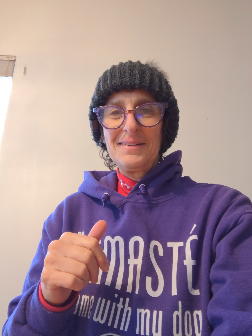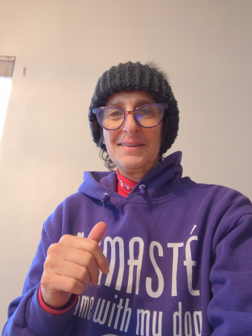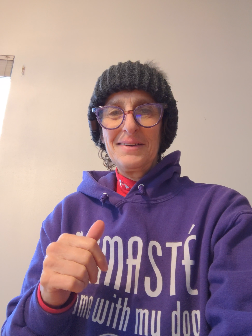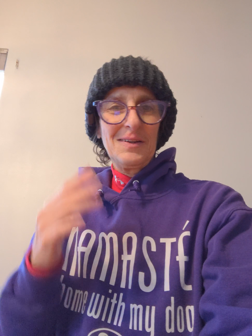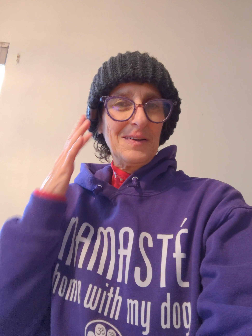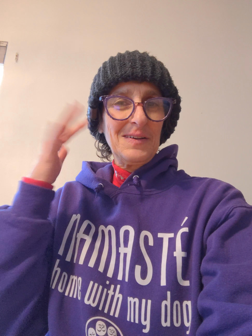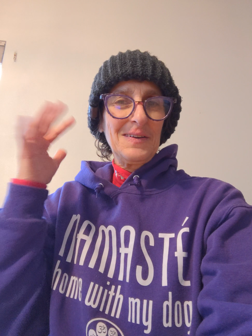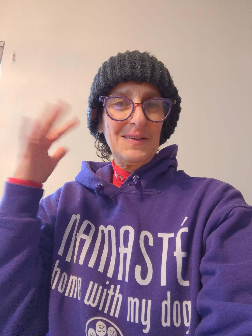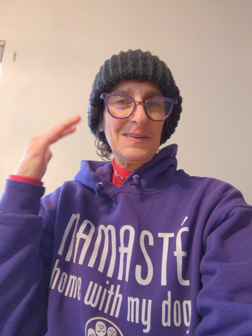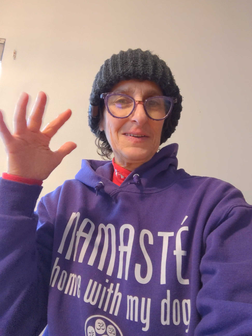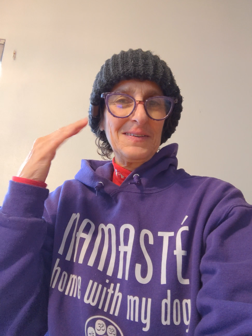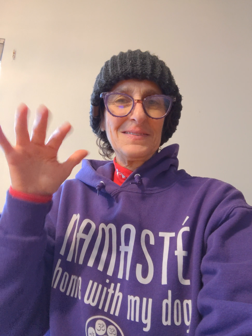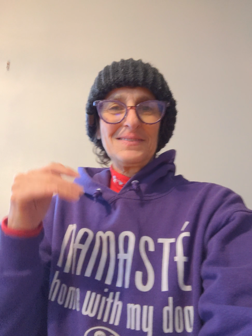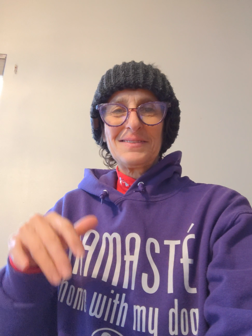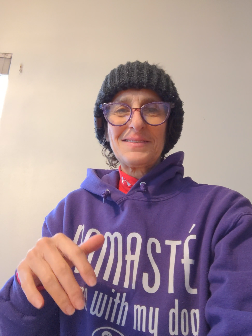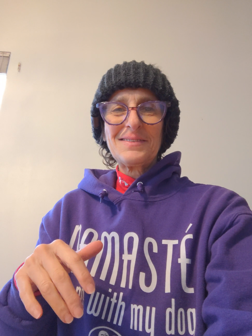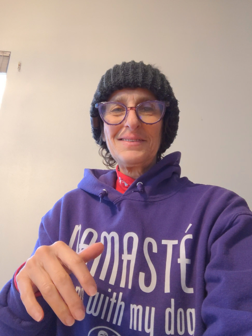noisy